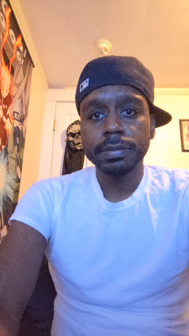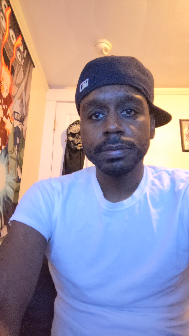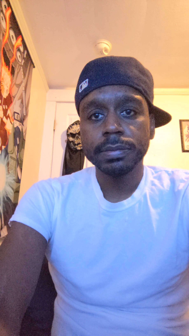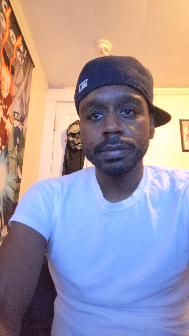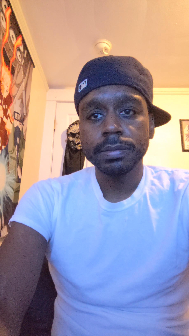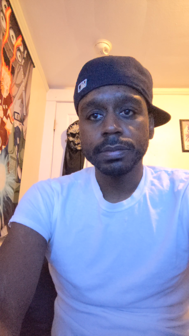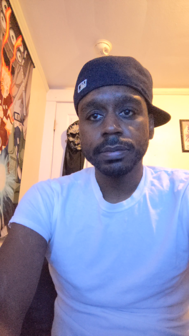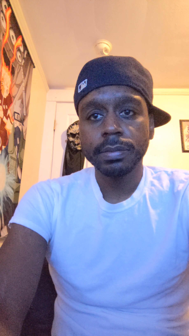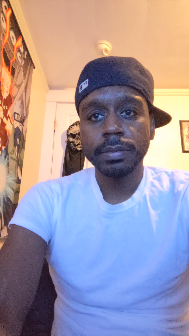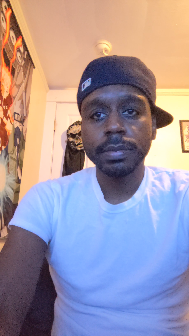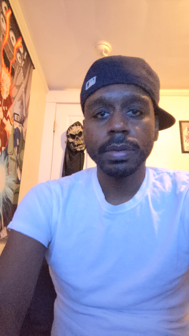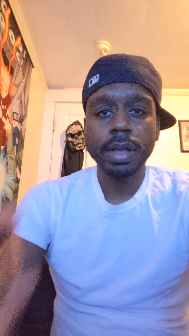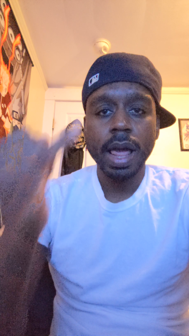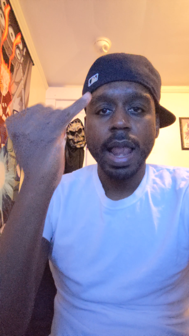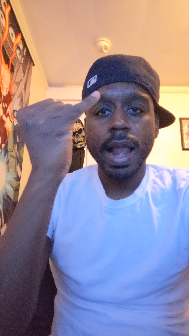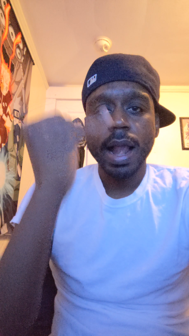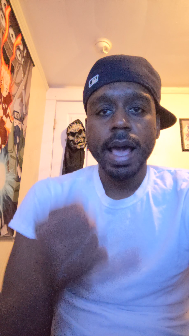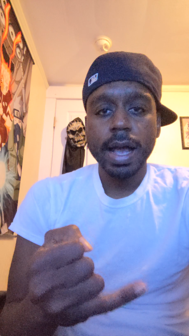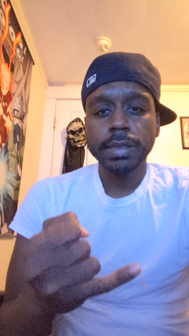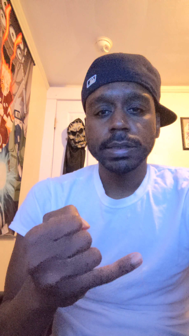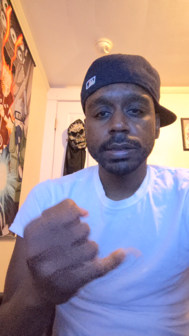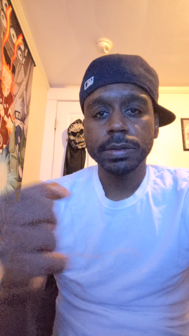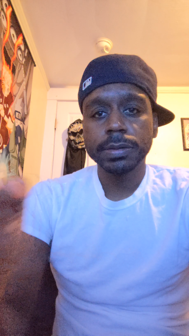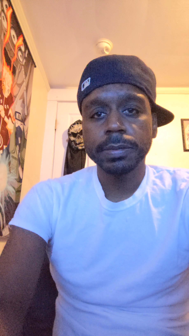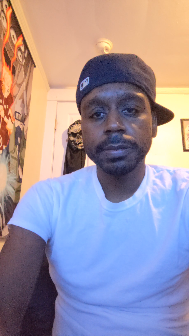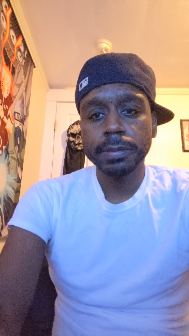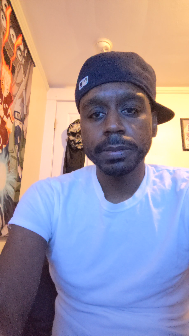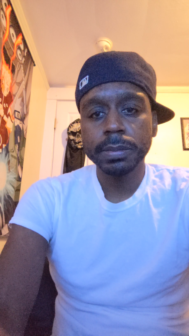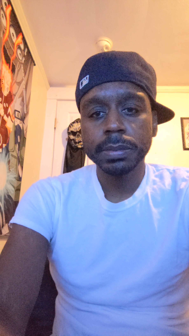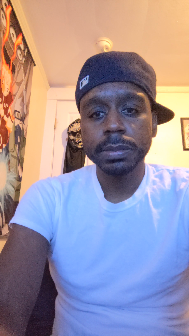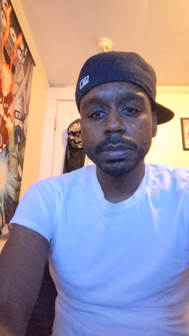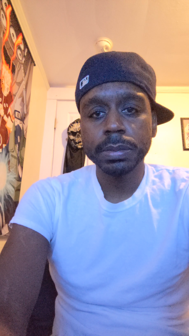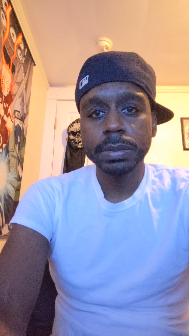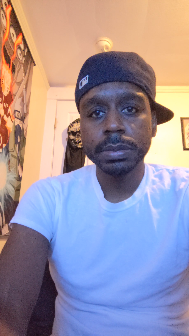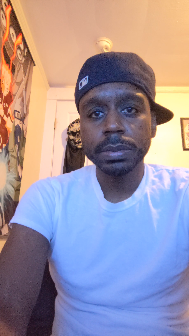last